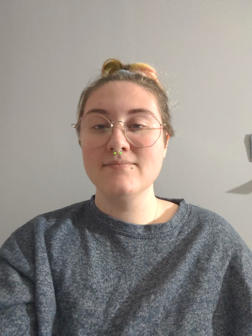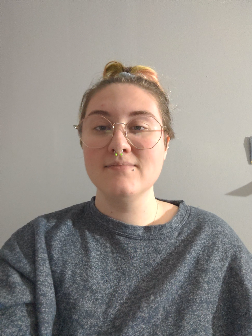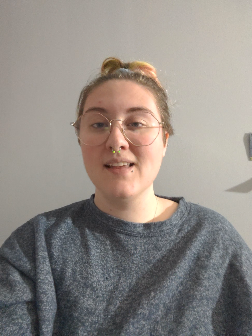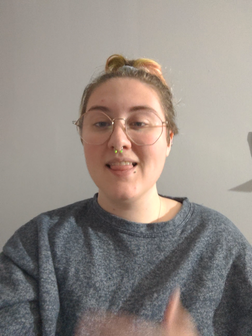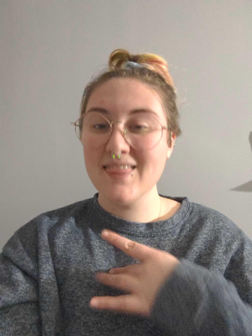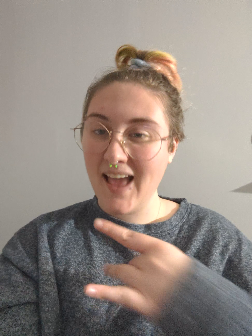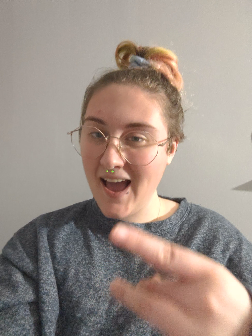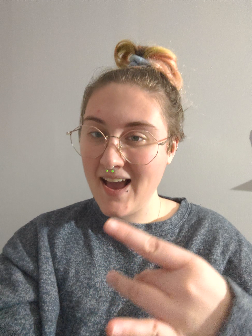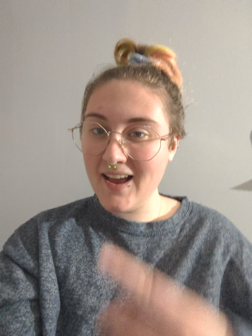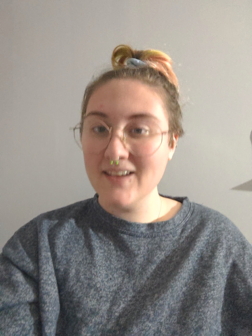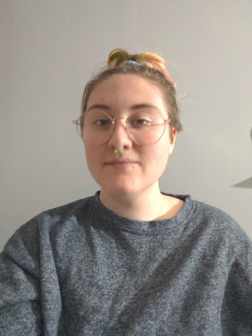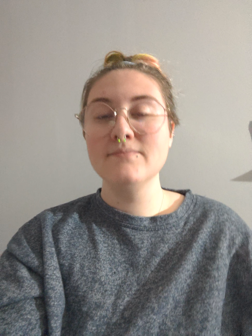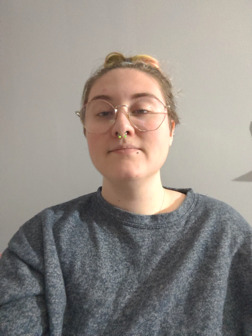like